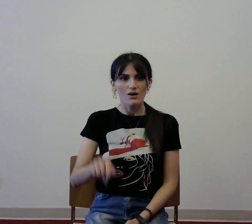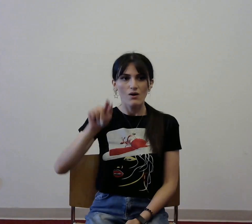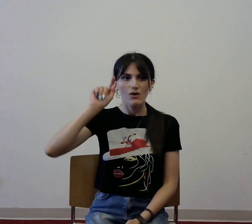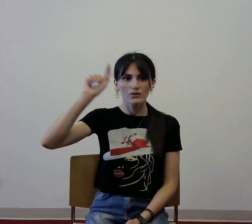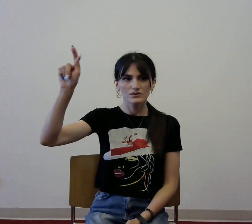O